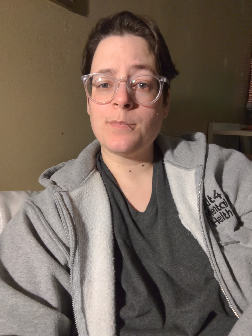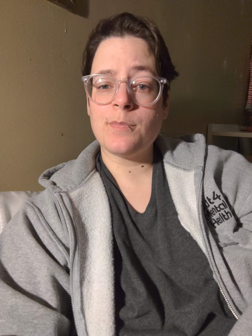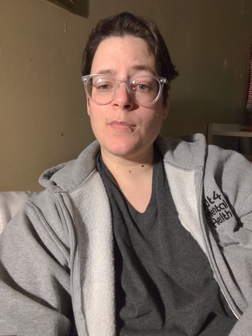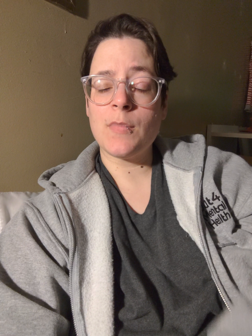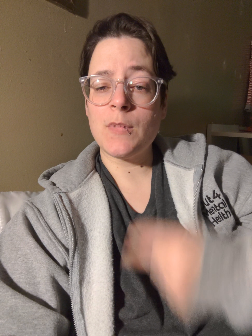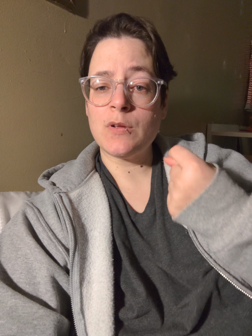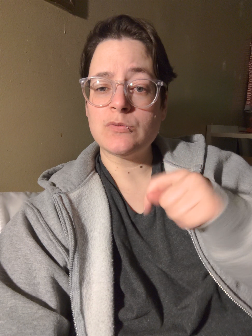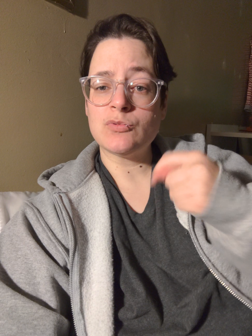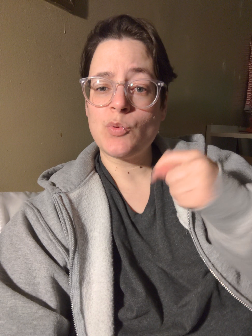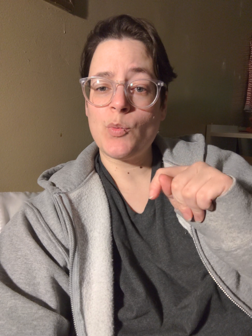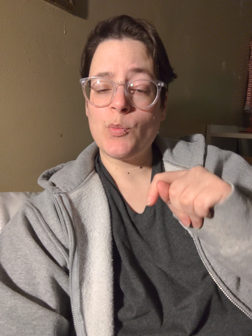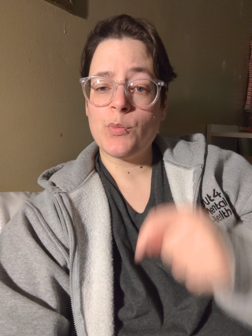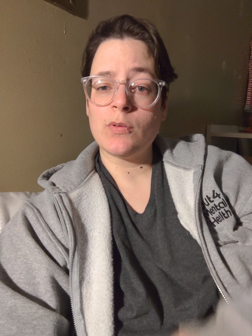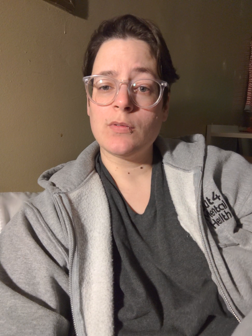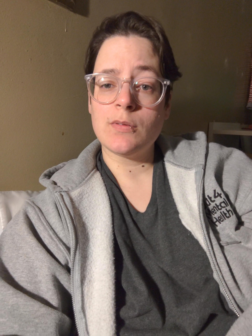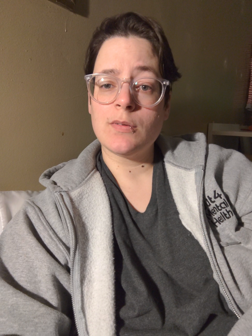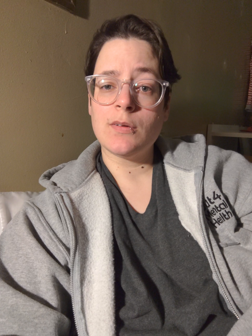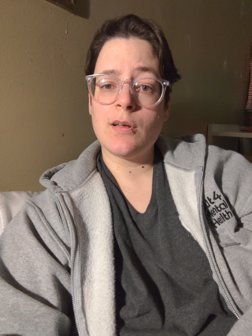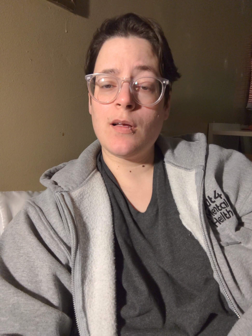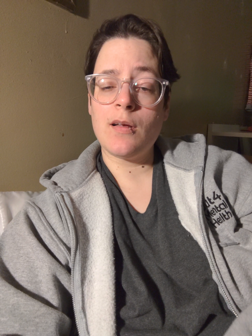toy